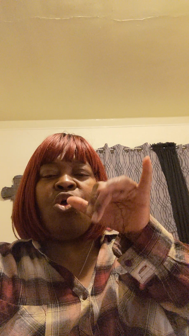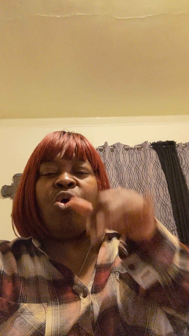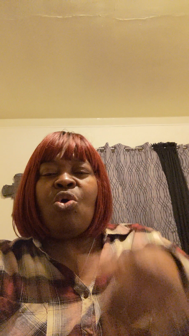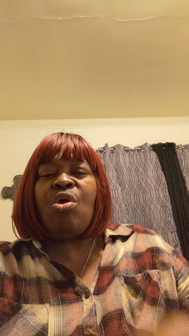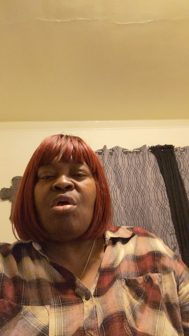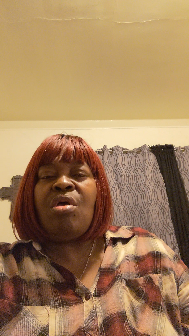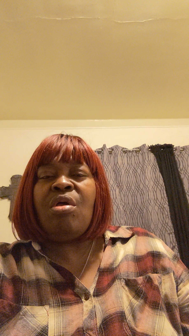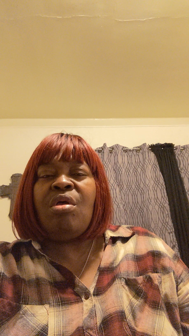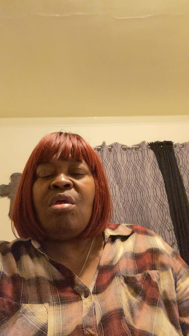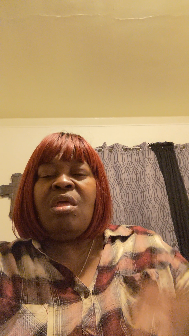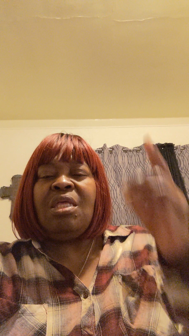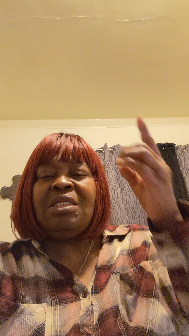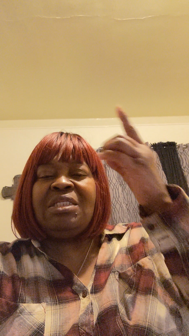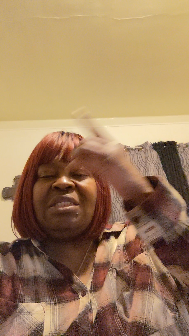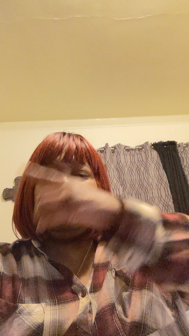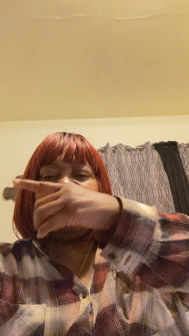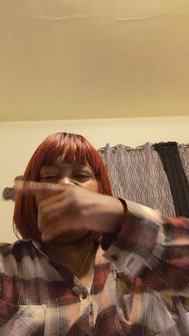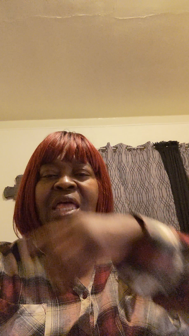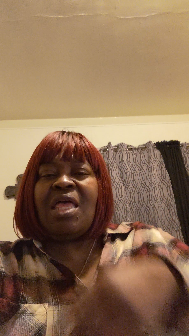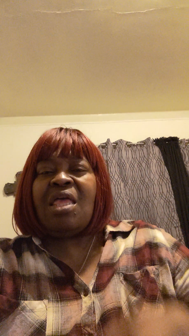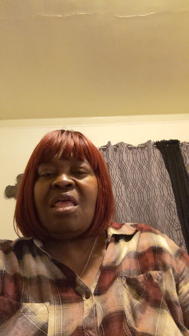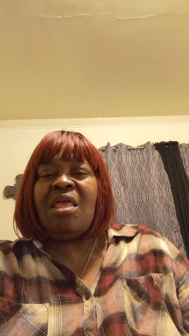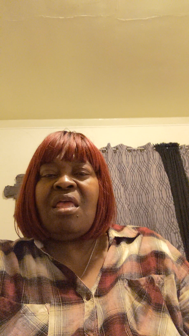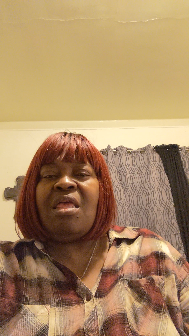day